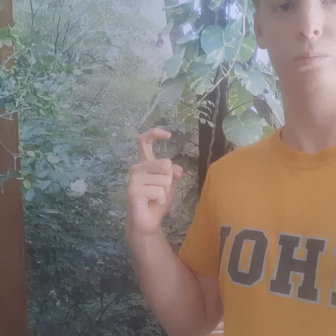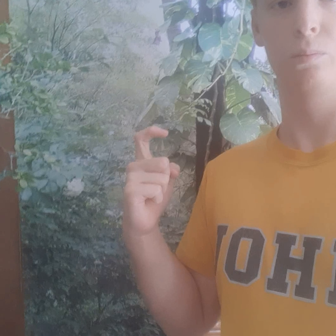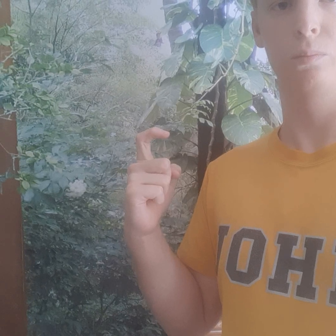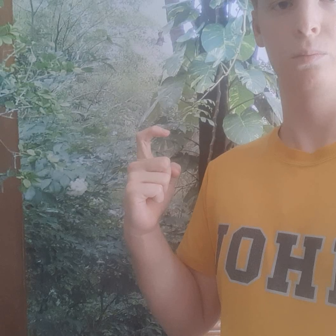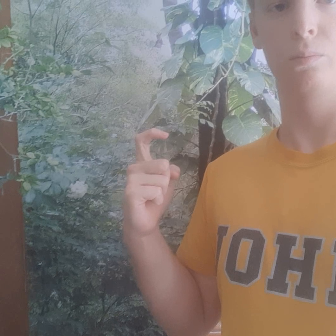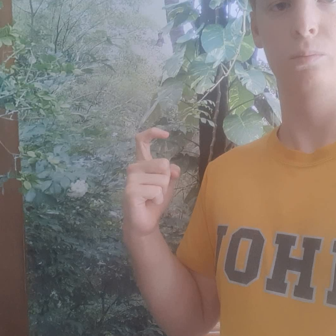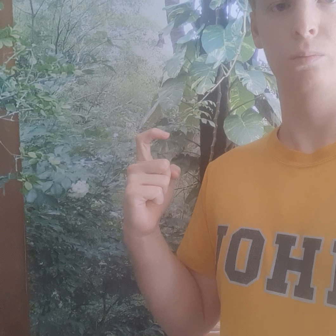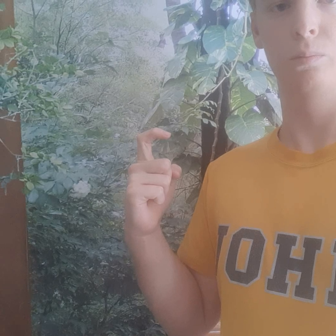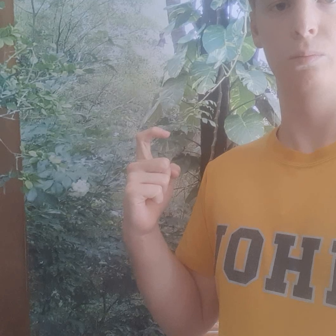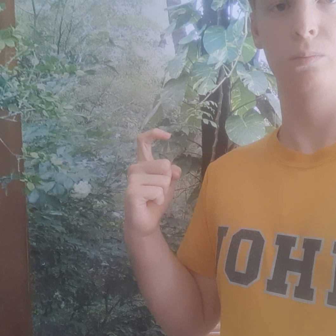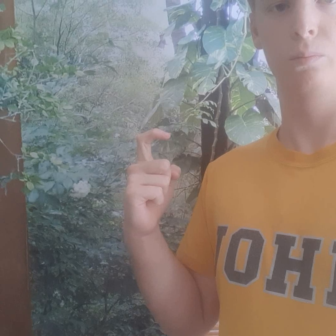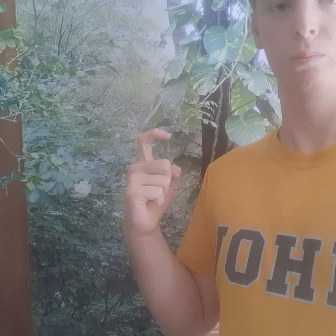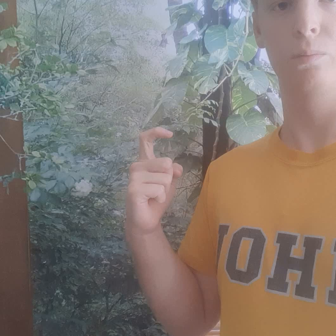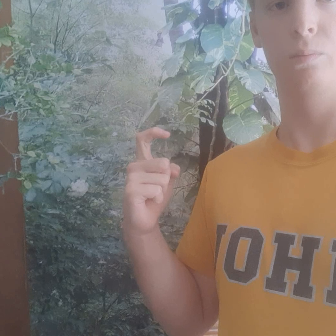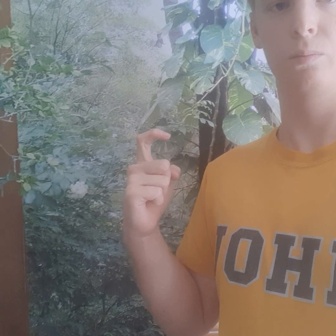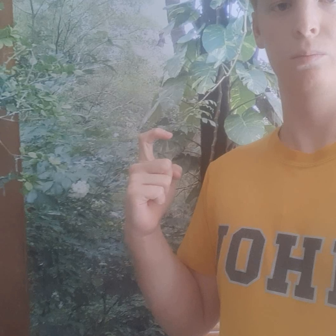Х